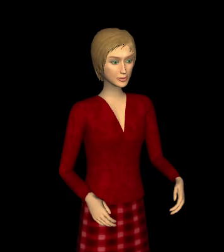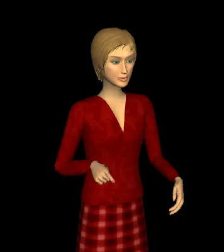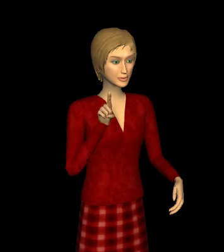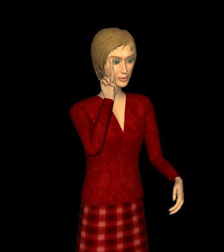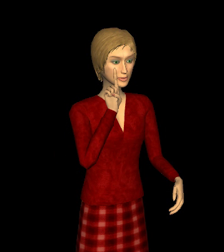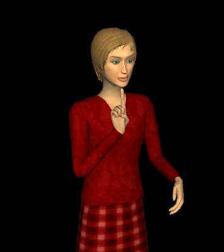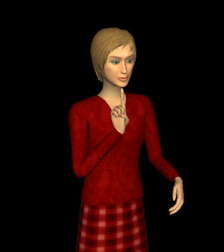امرأة